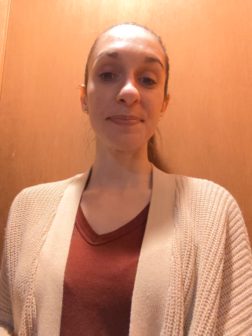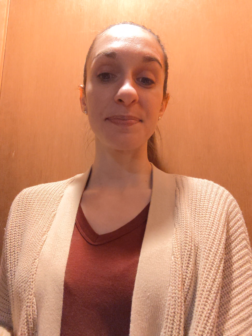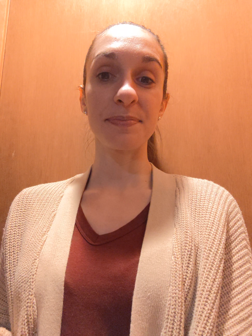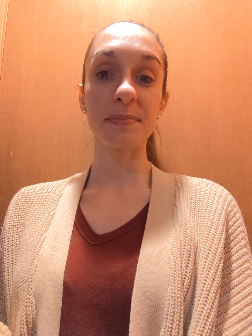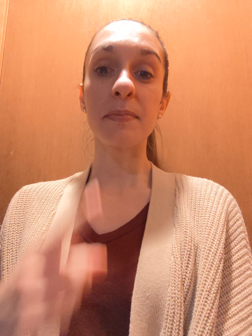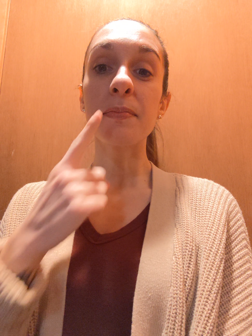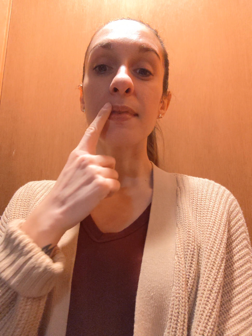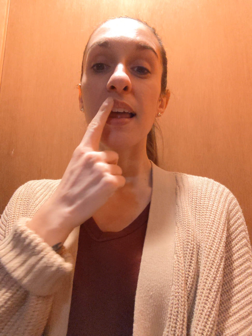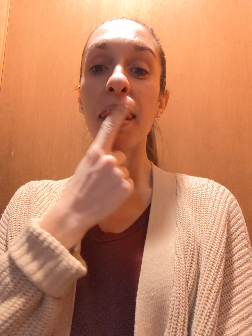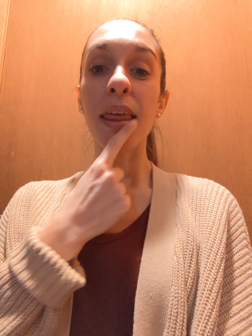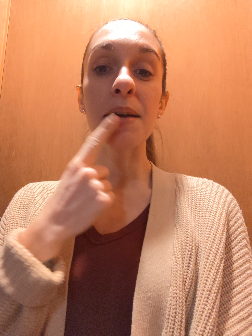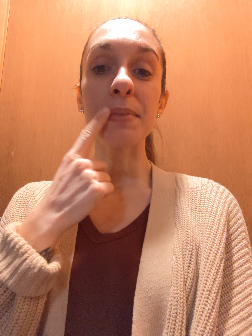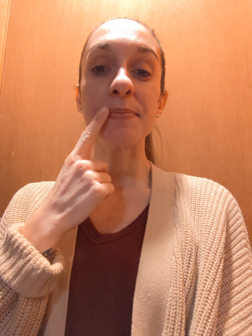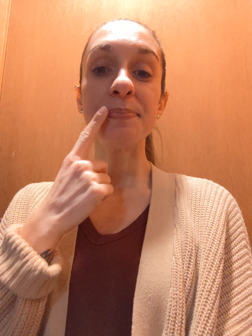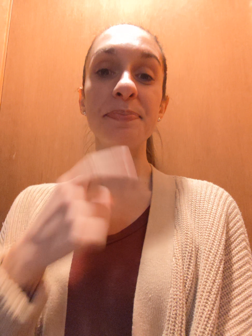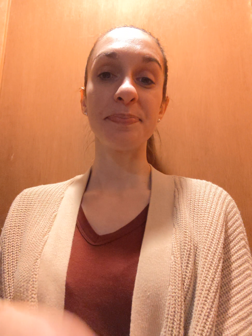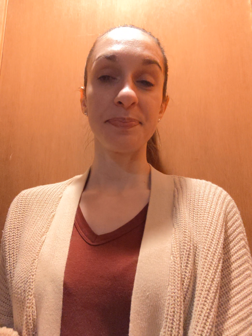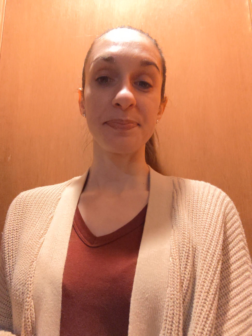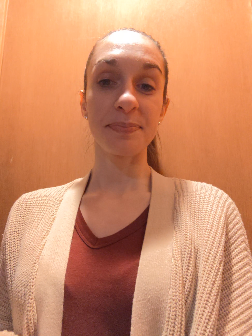lips